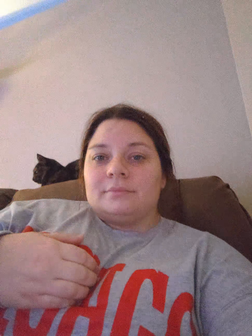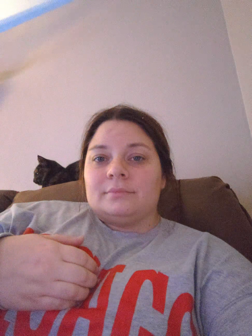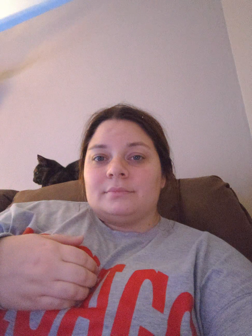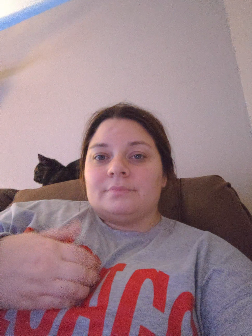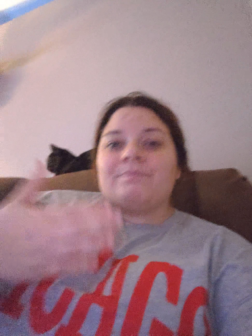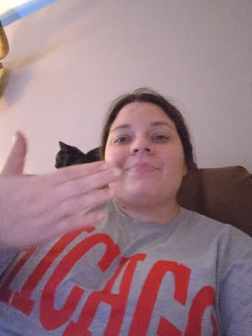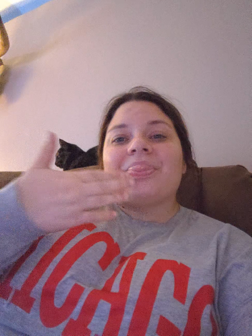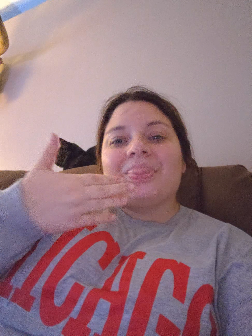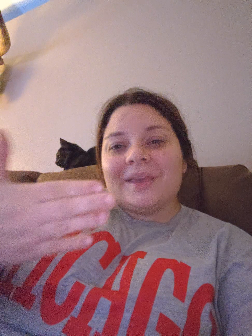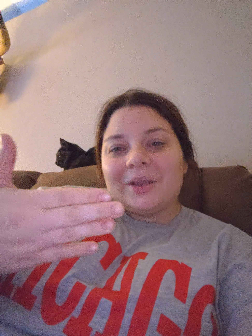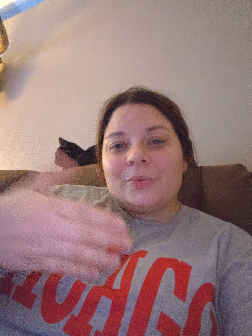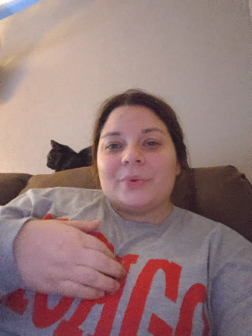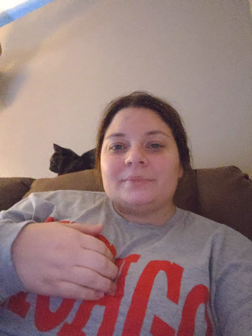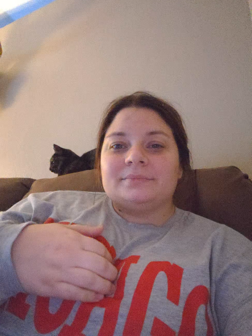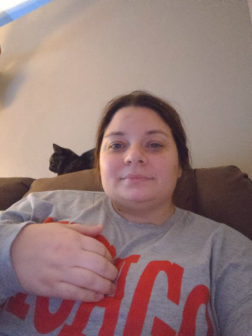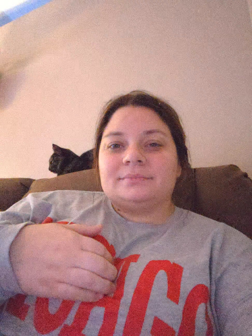thank you